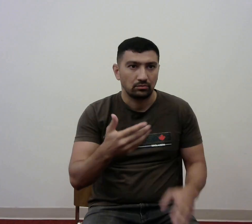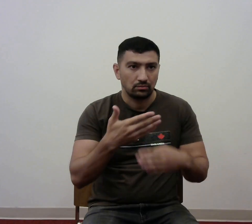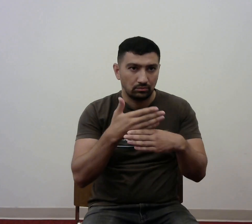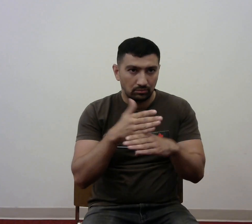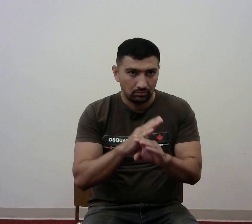xirda